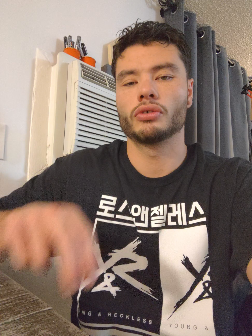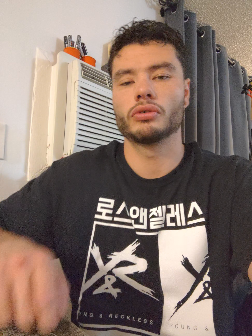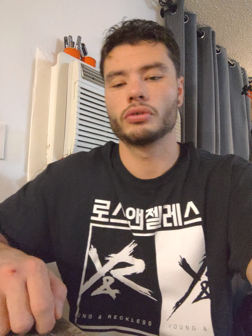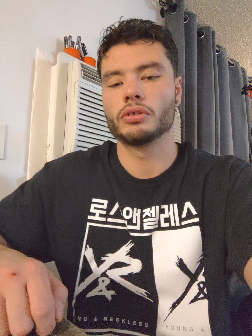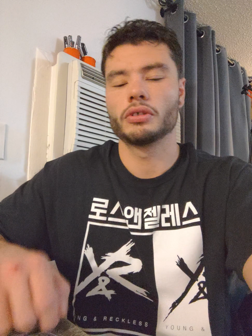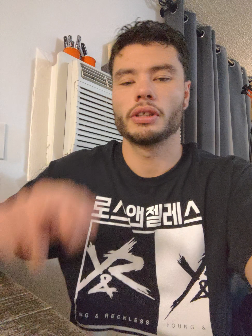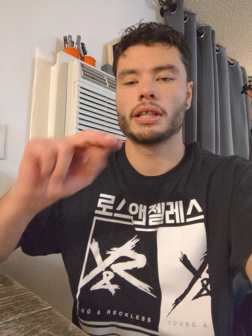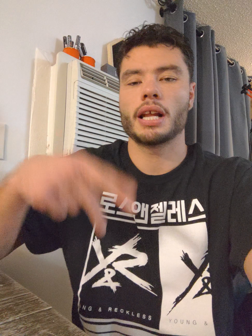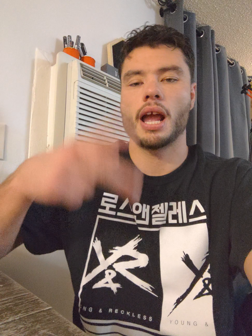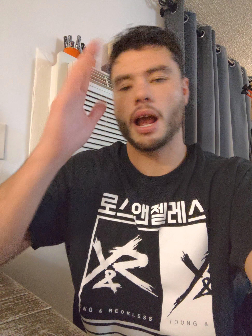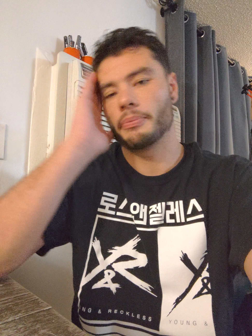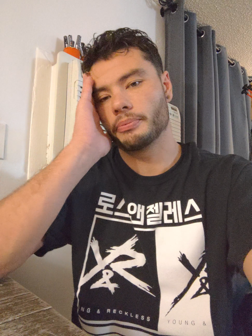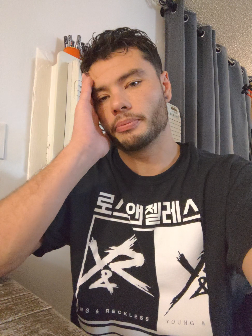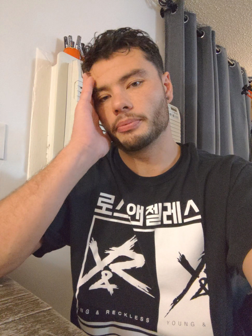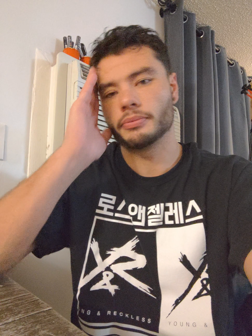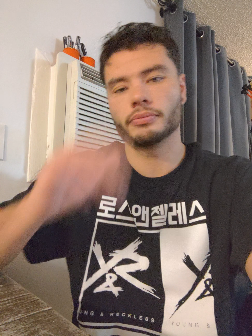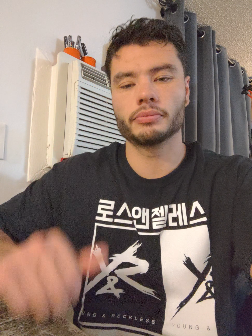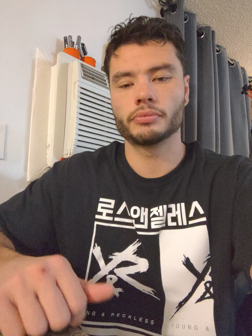nap